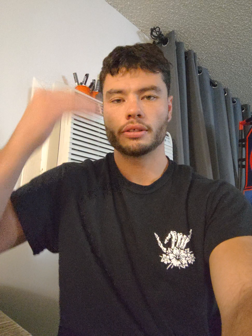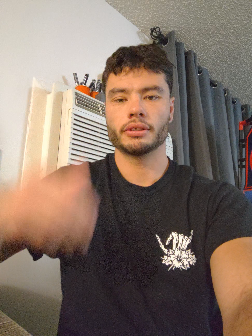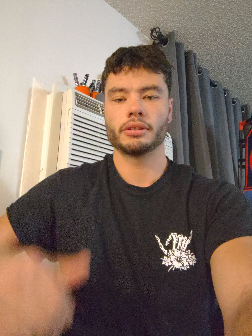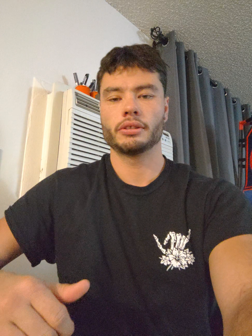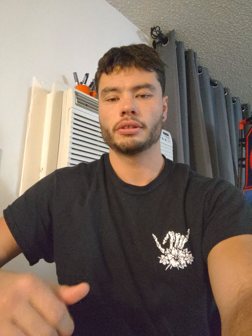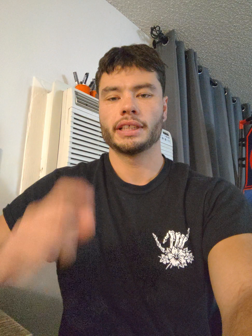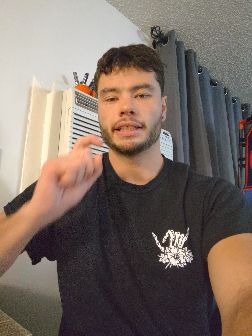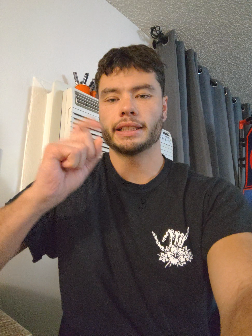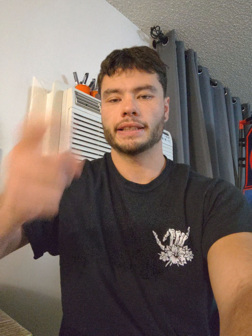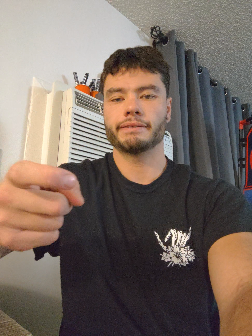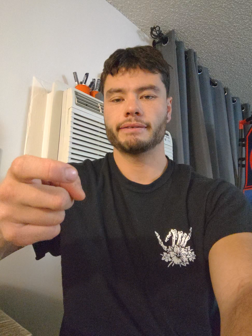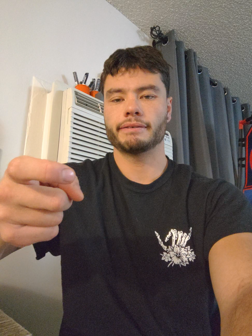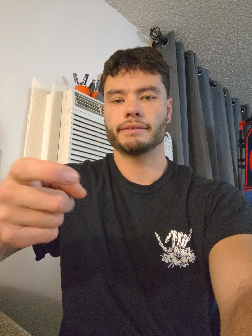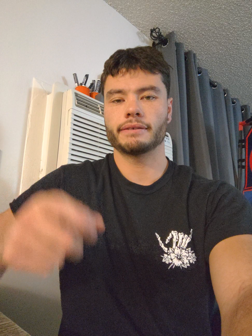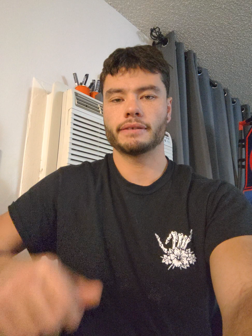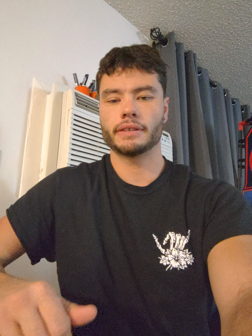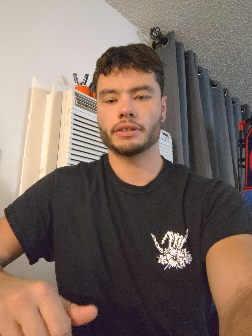gift